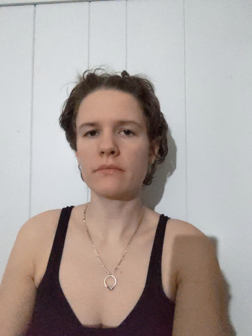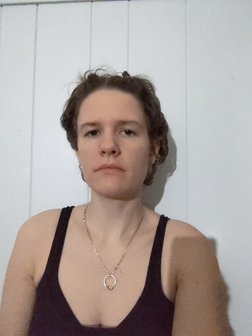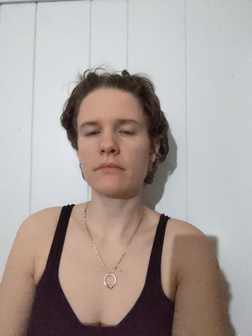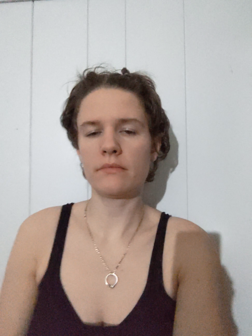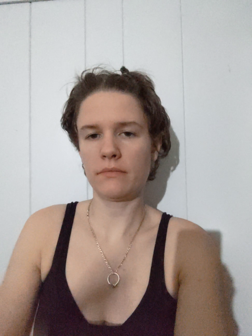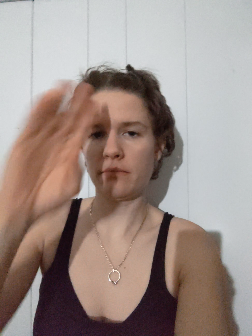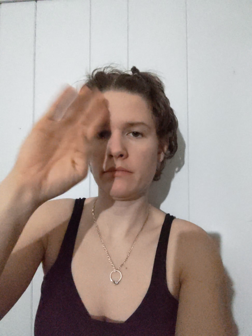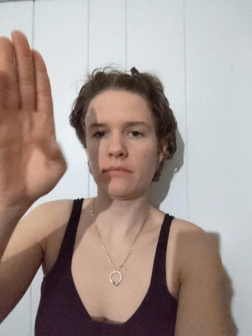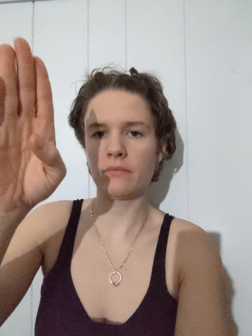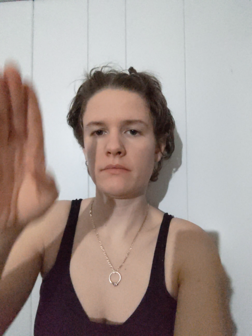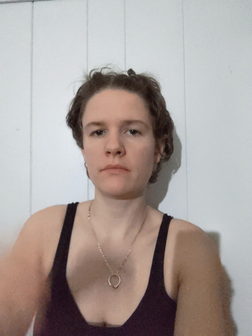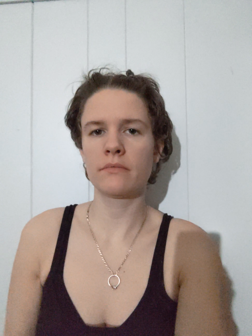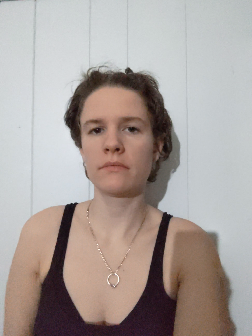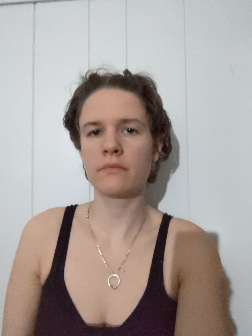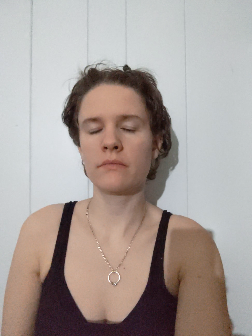hello